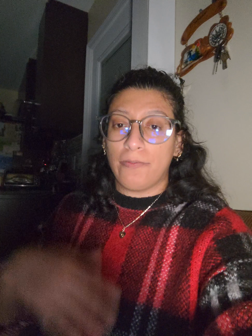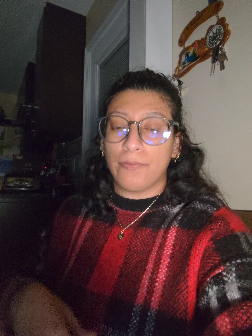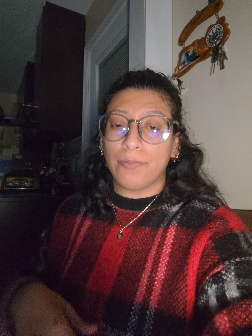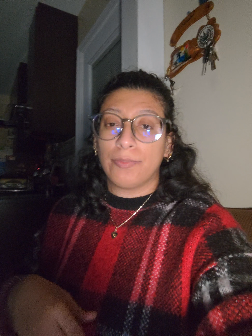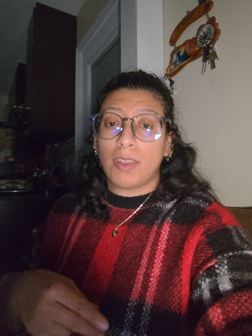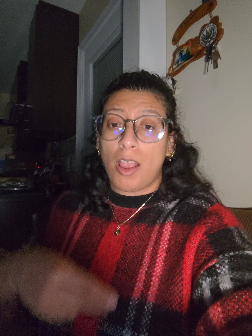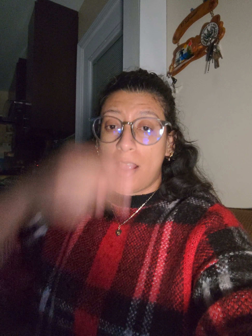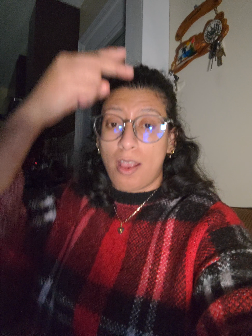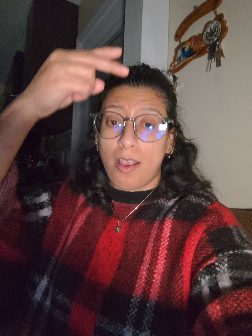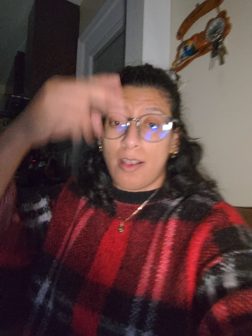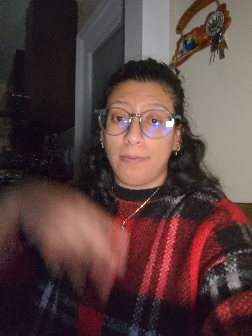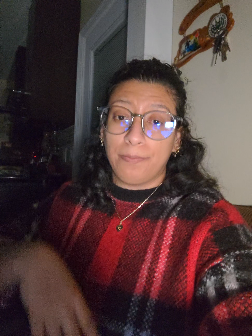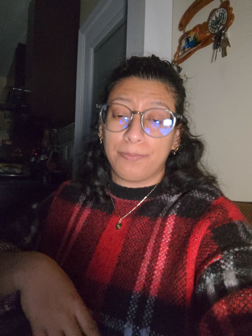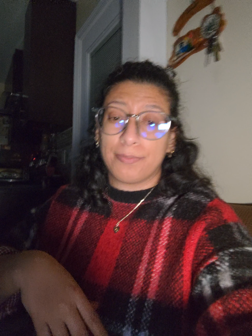high